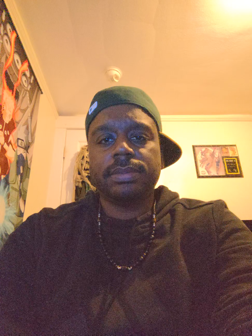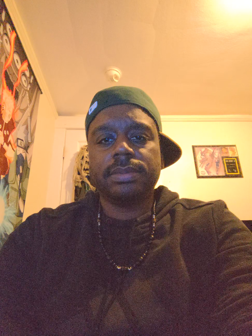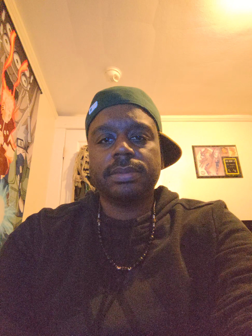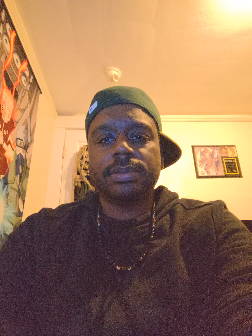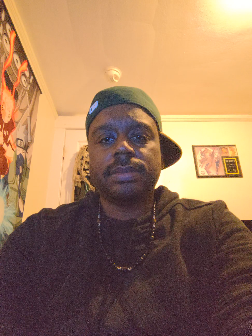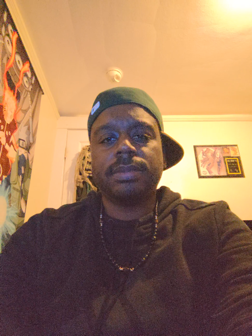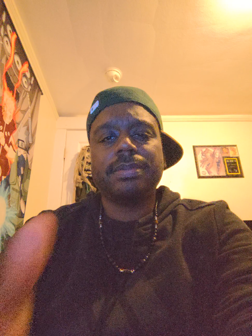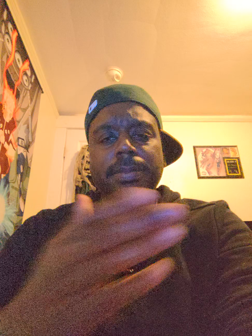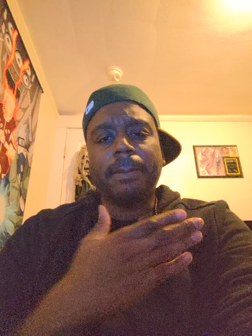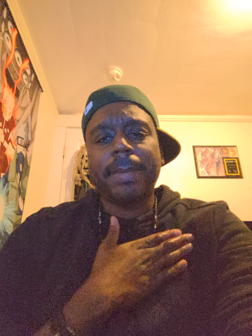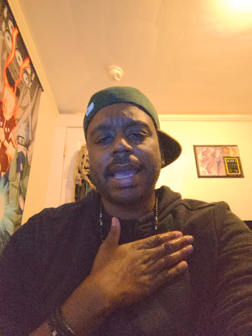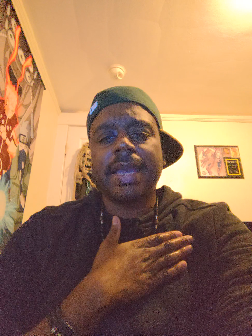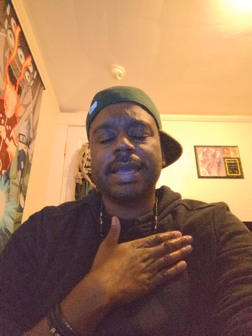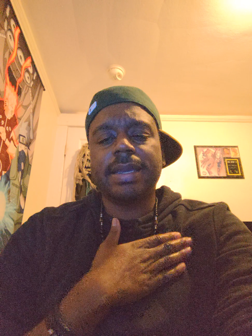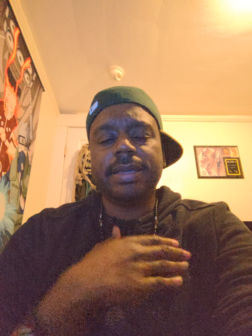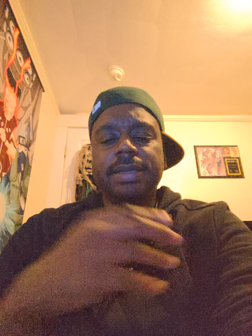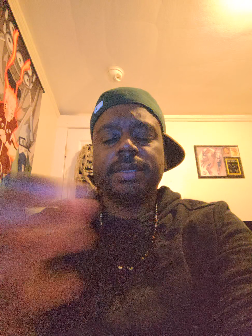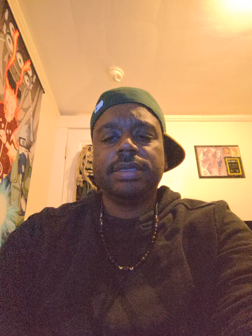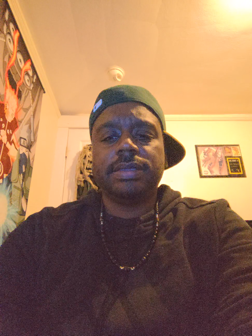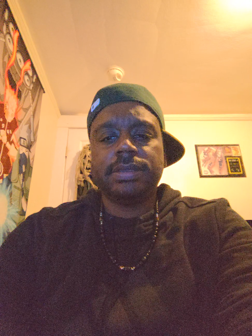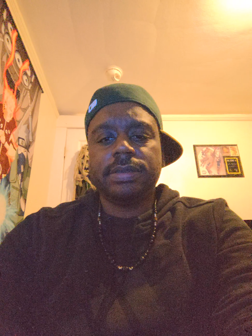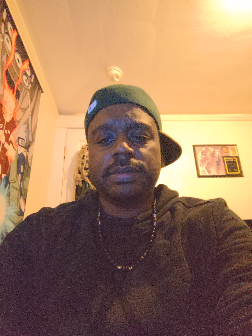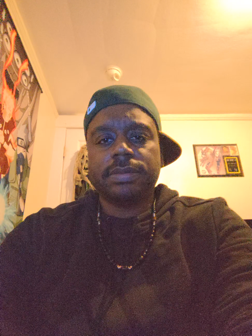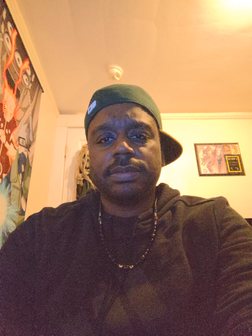my